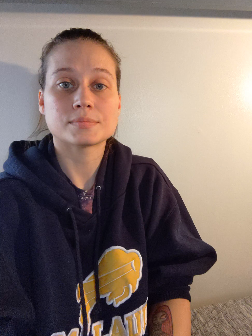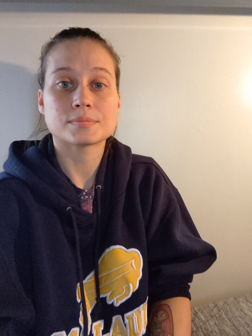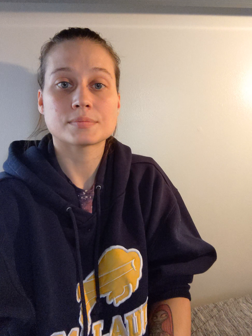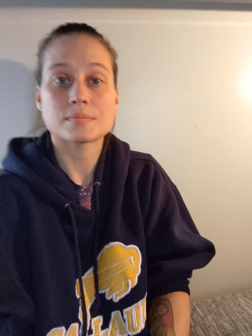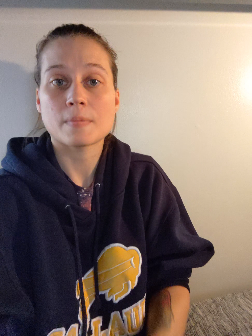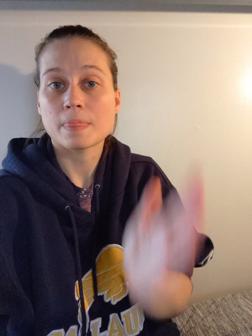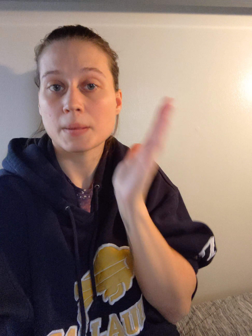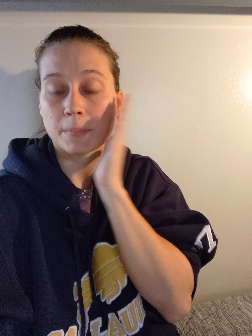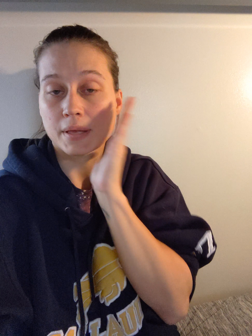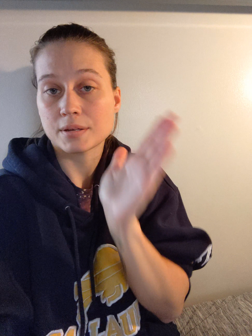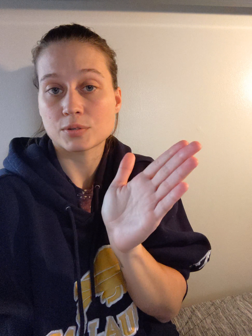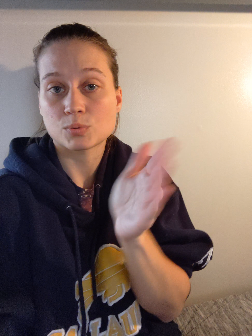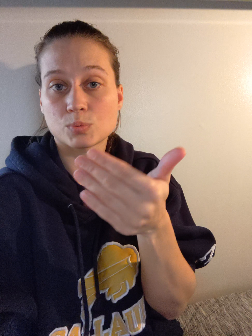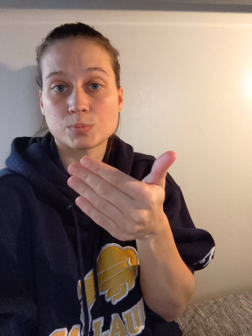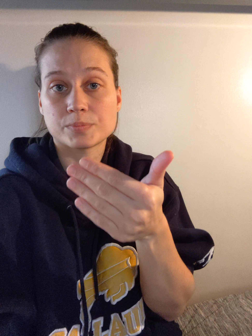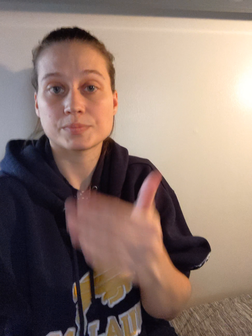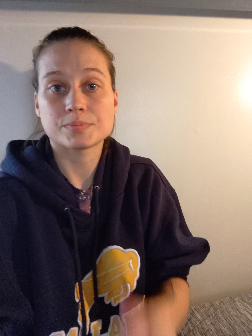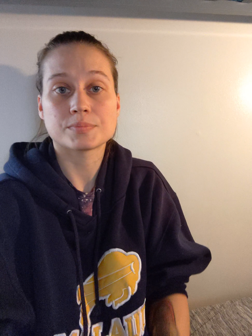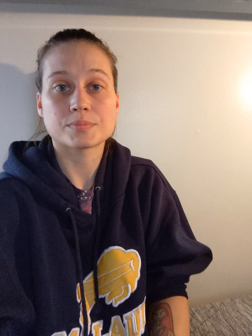bedroom